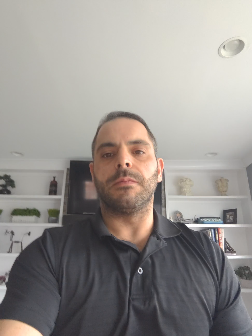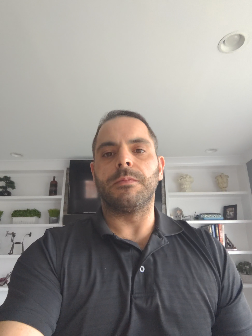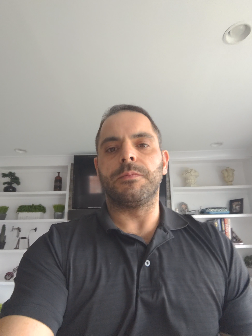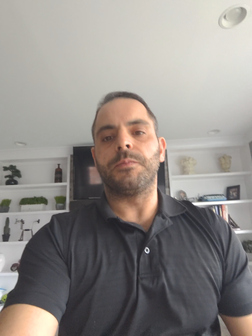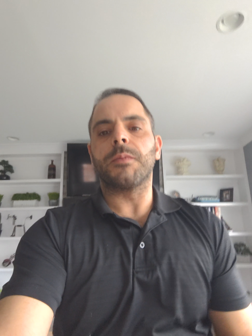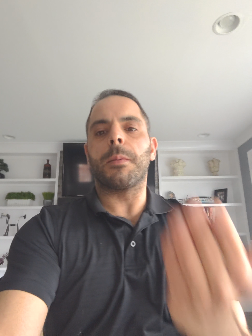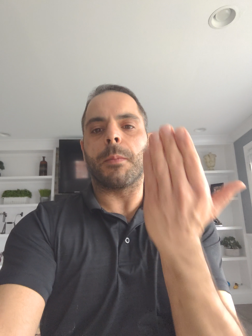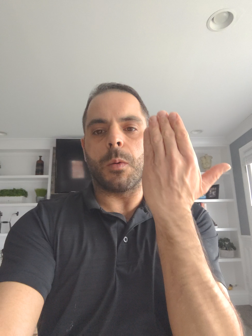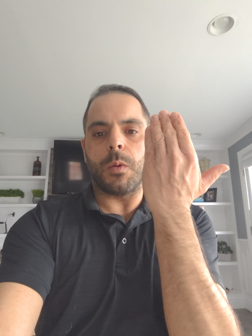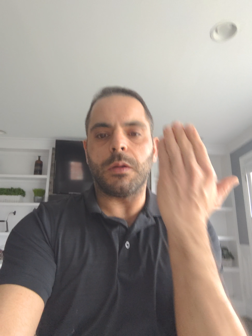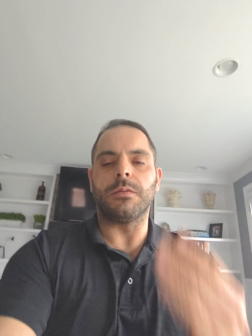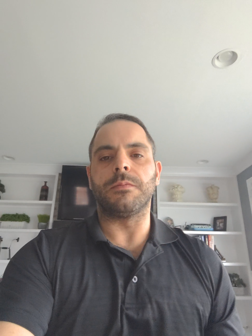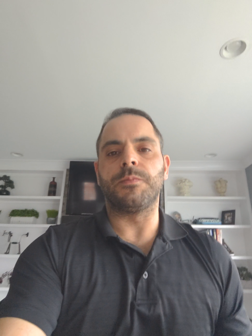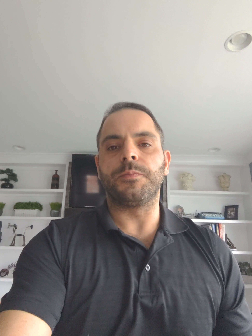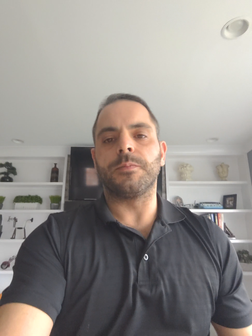morning